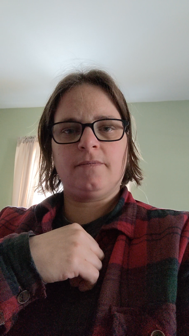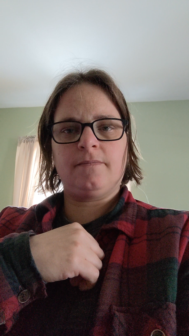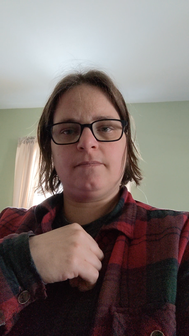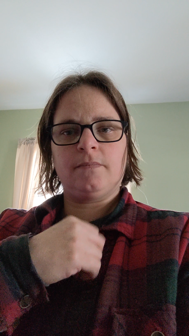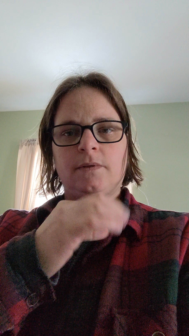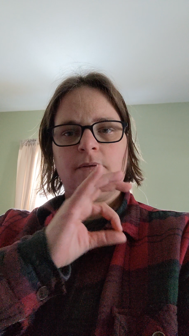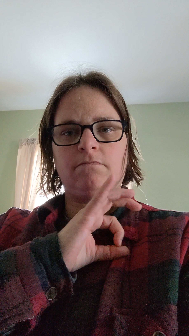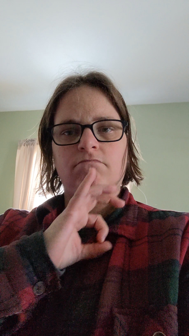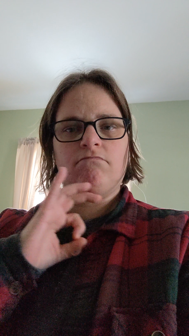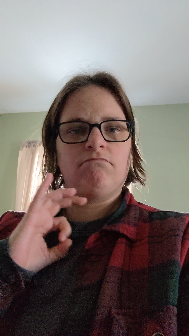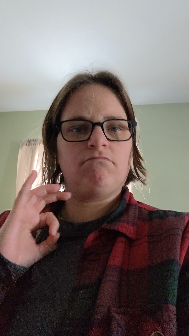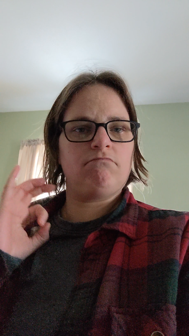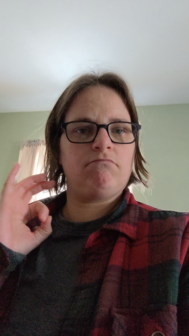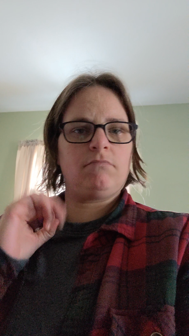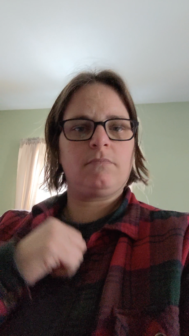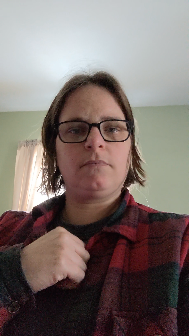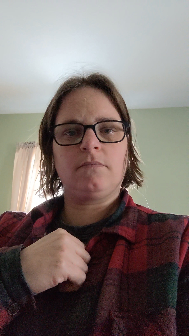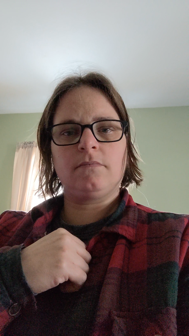beads